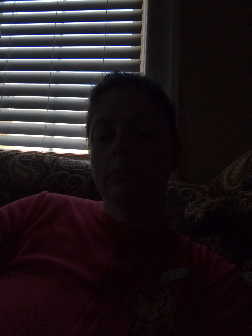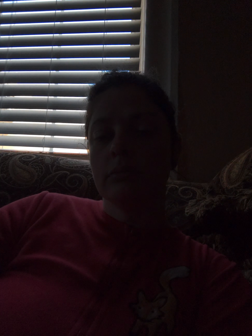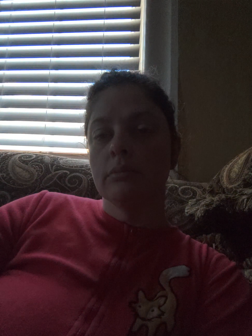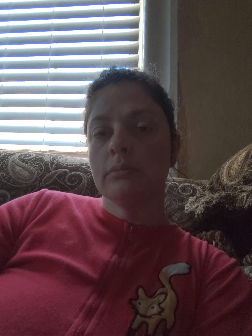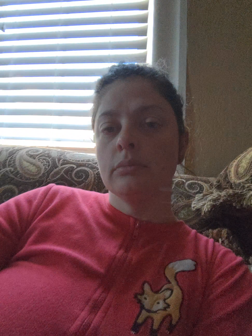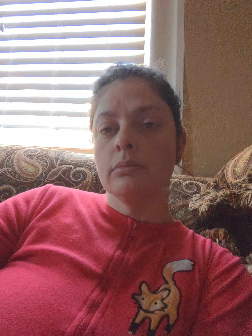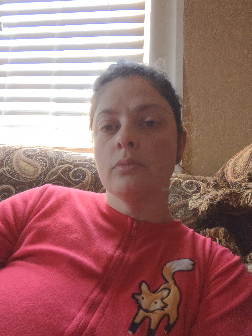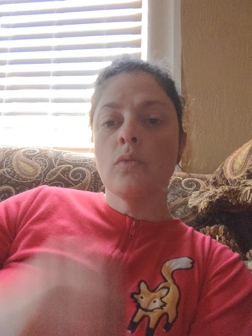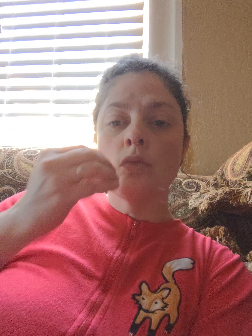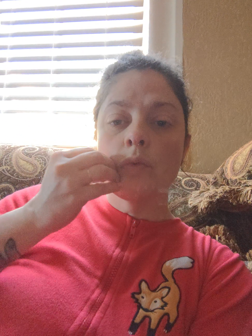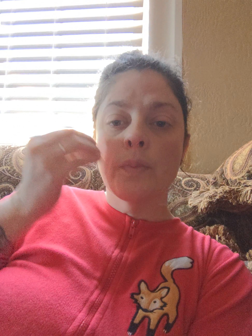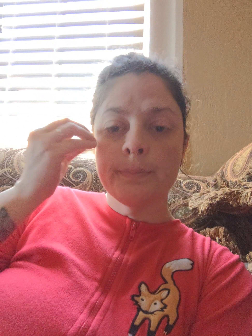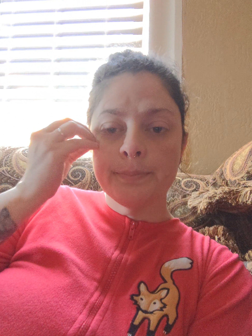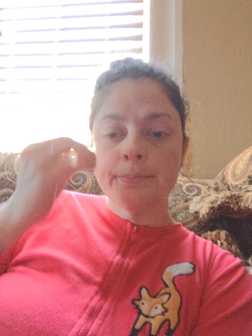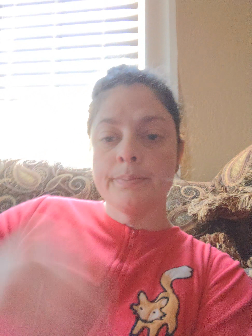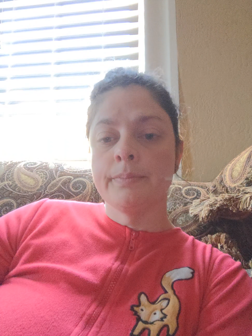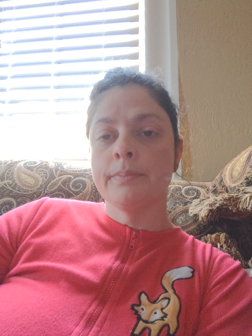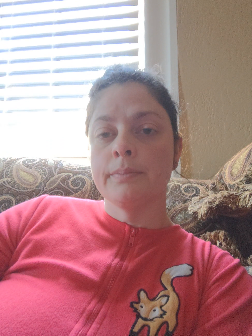home